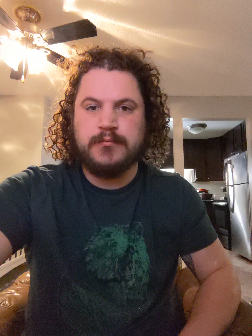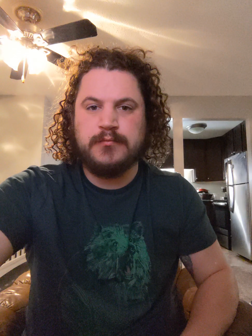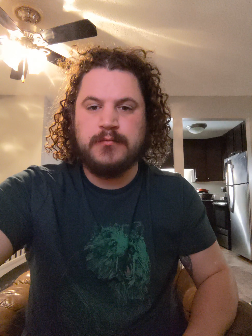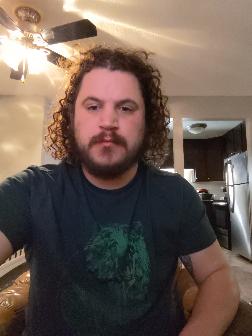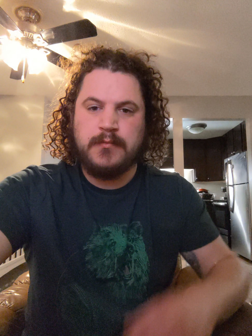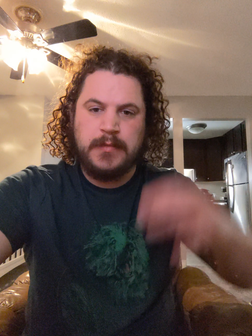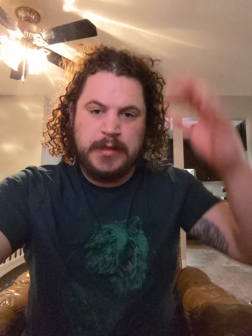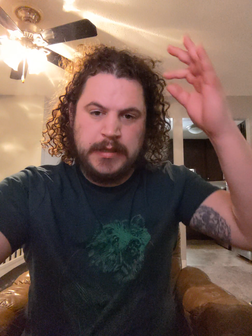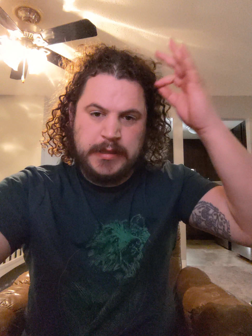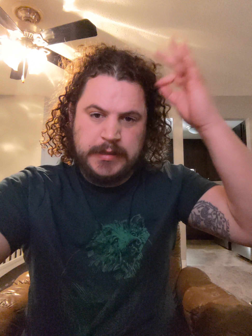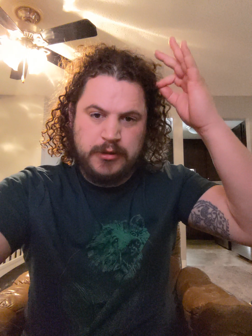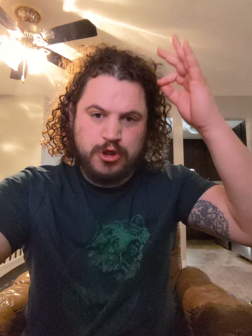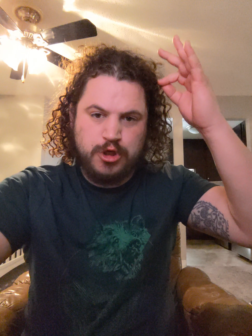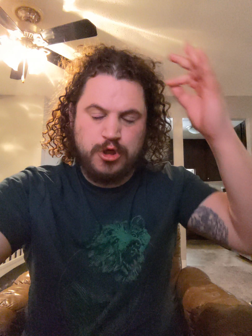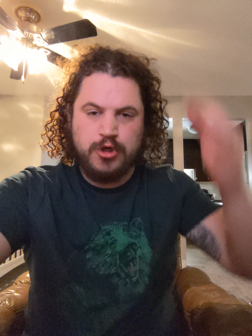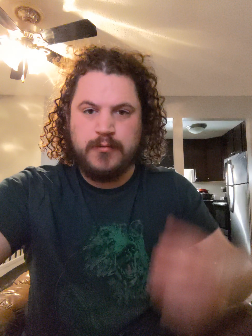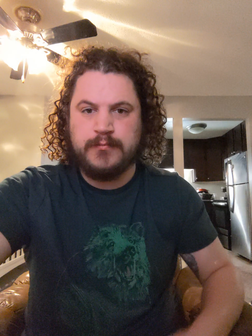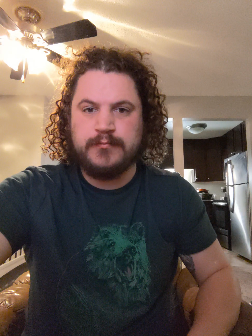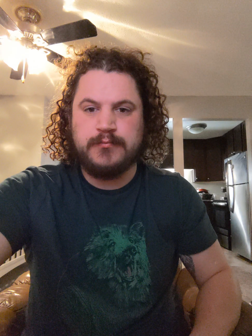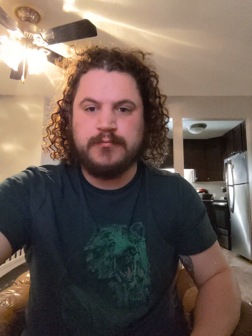hair